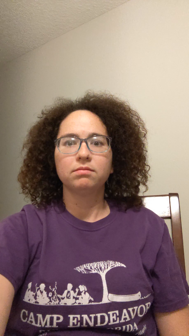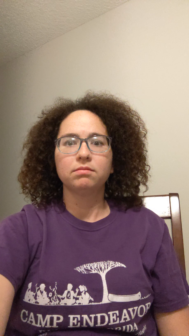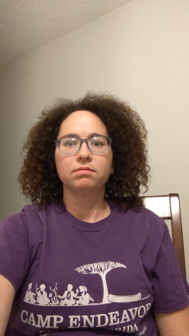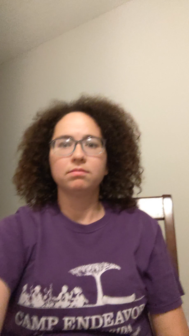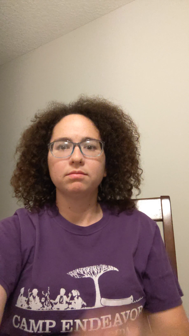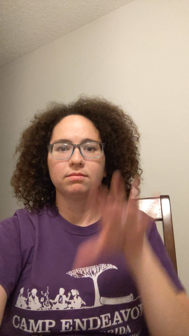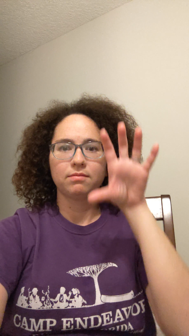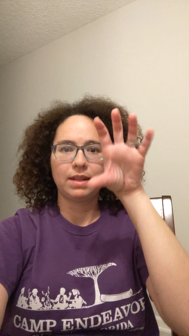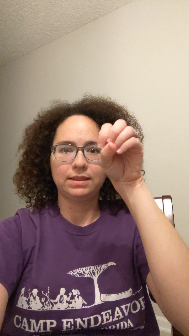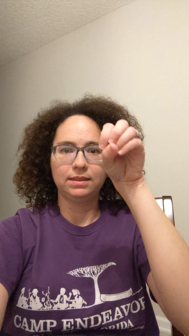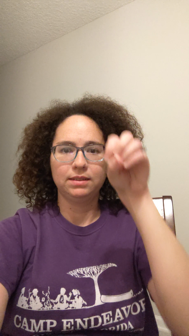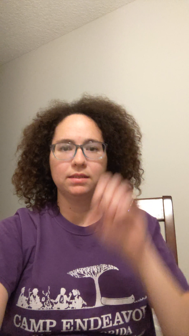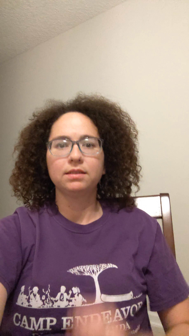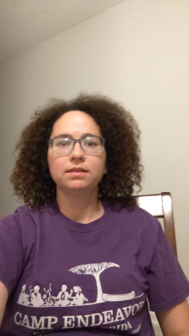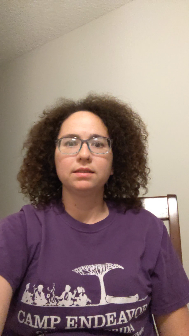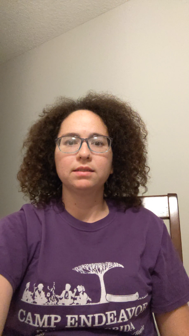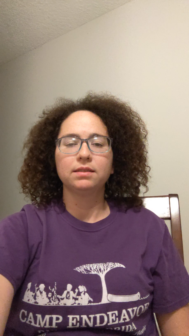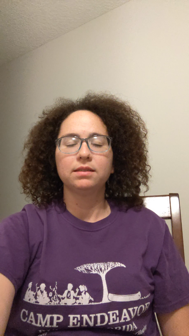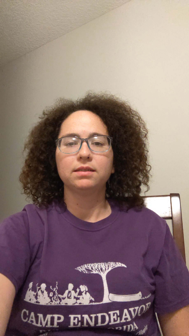bite